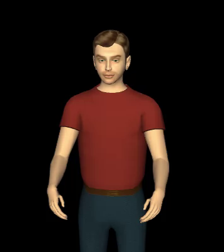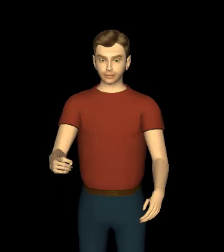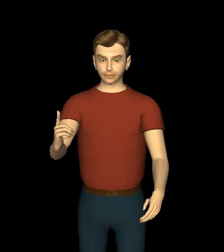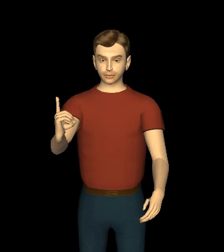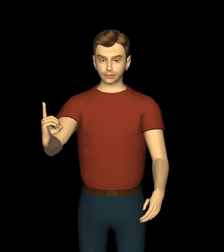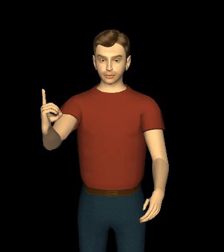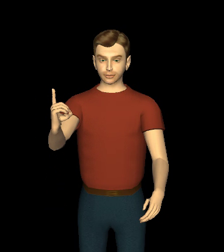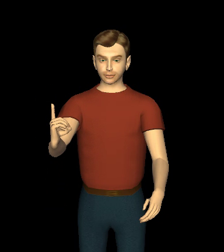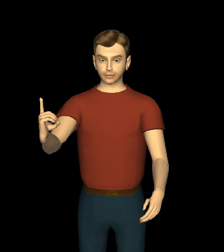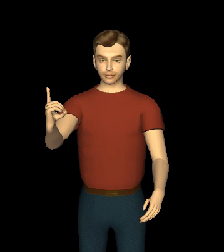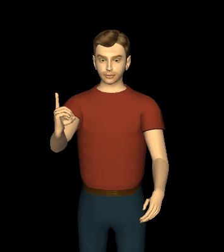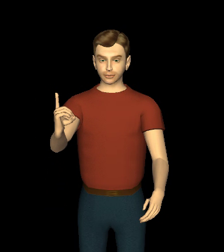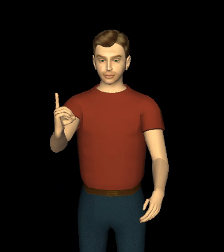الأحد